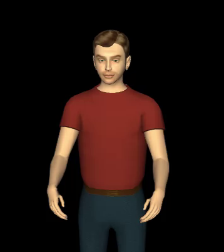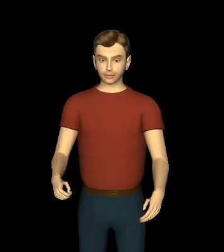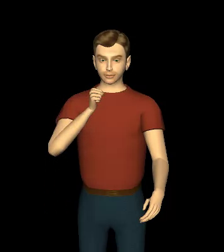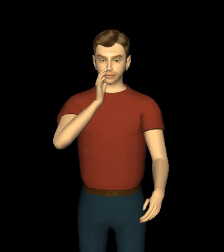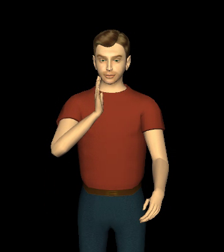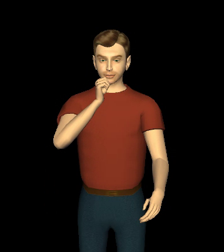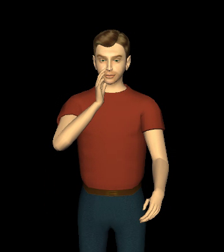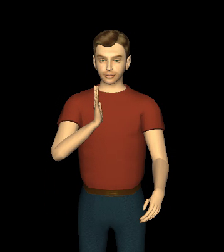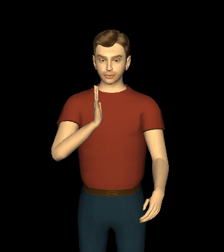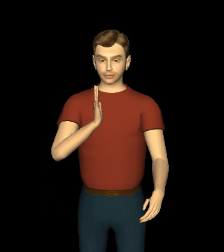كل يوم